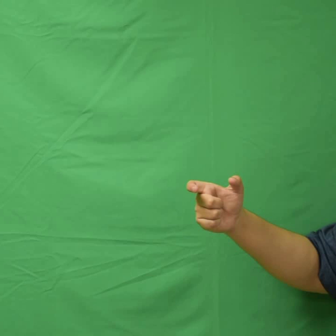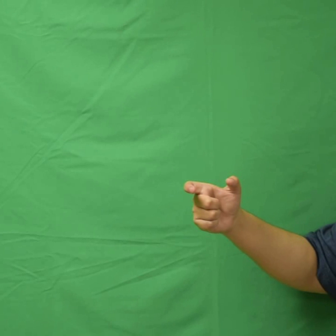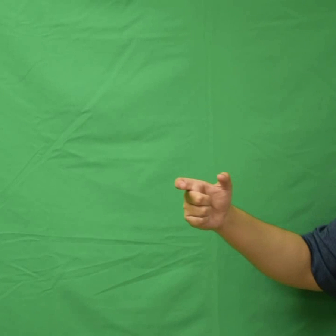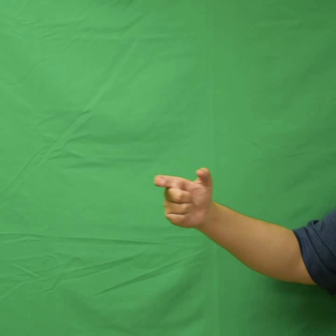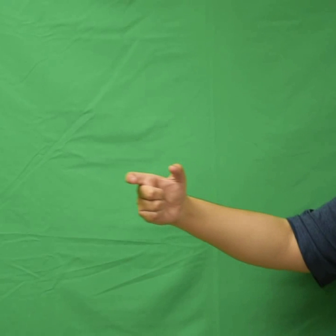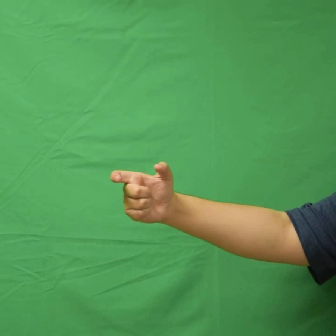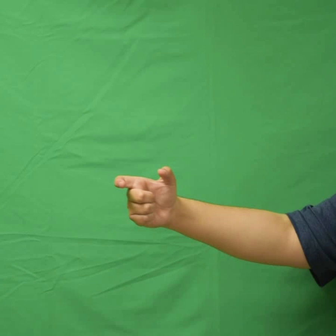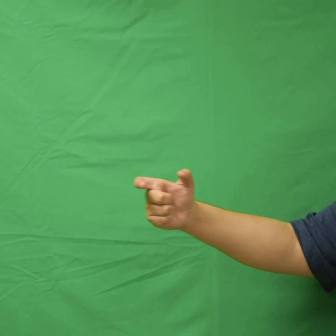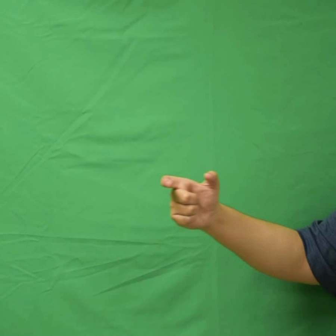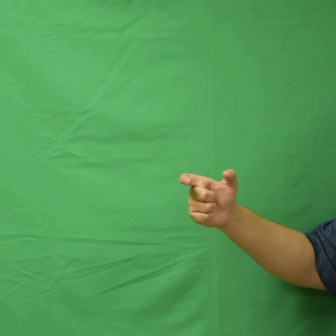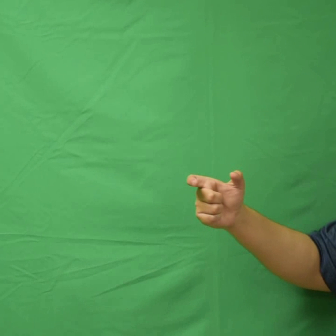X